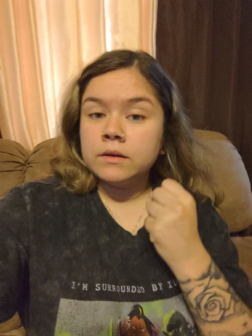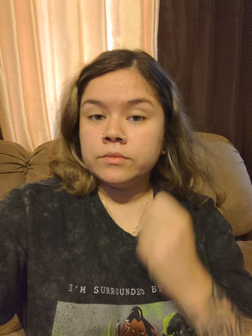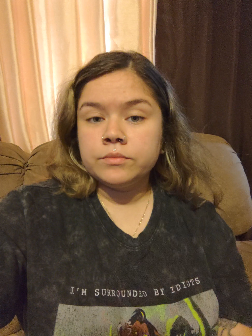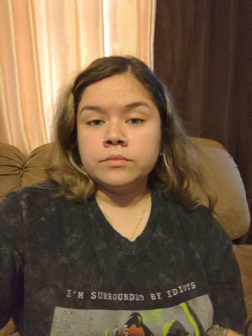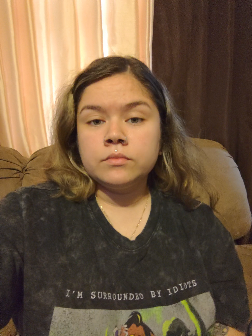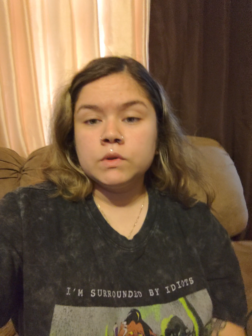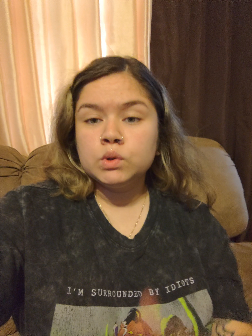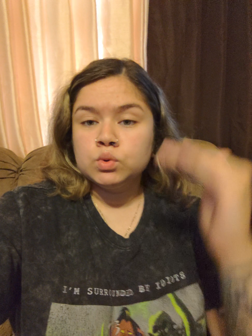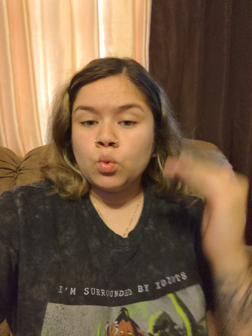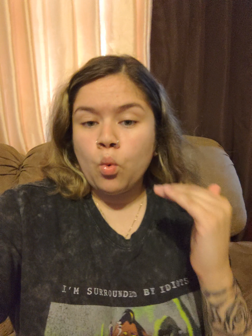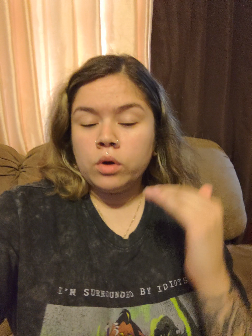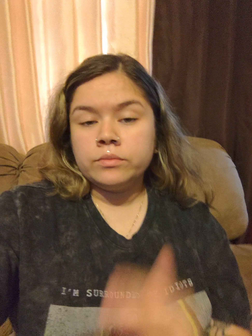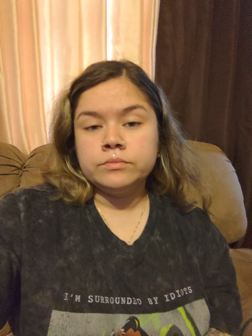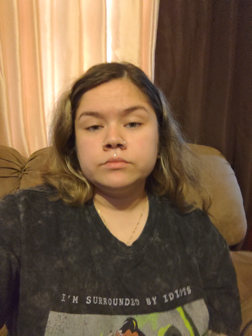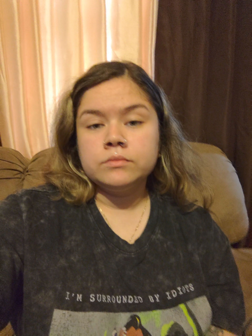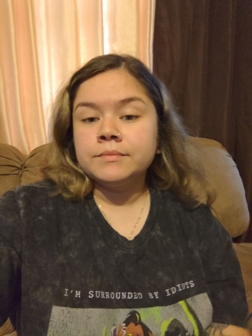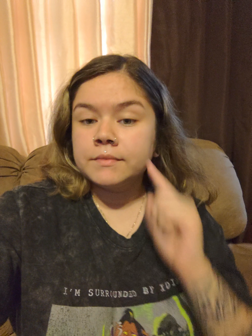short